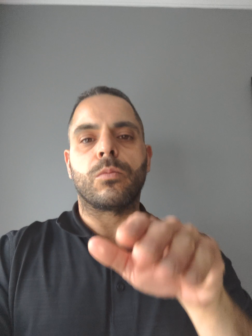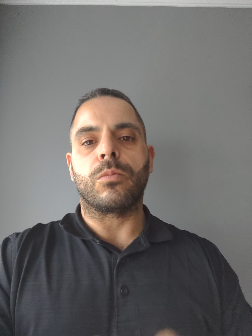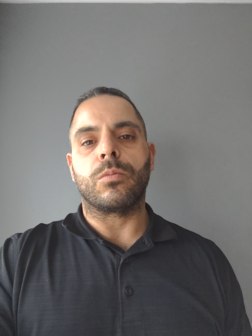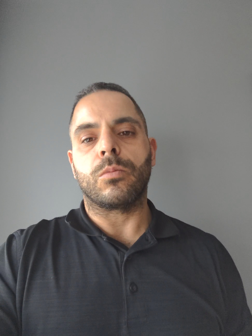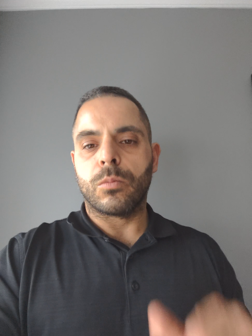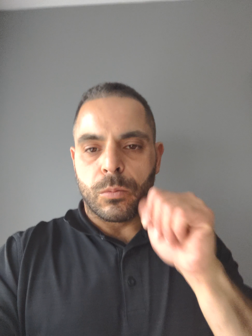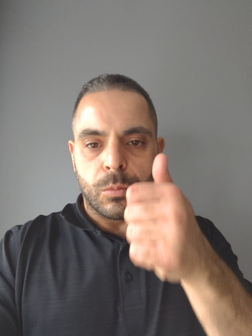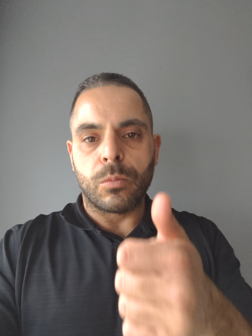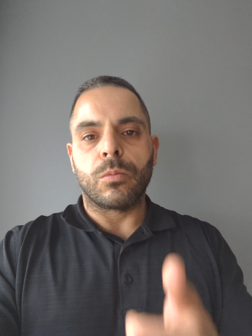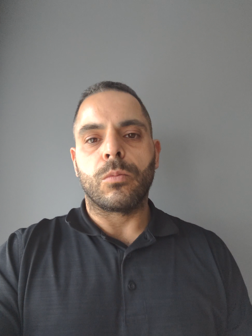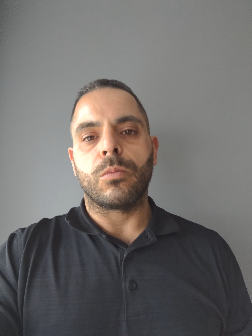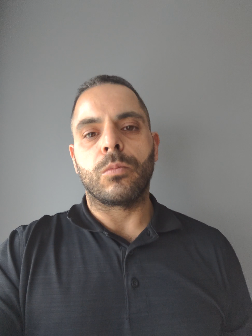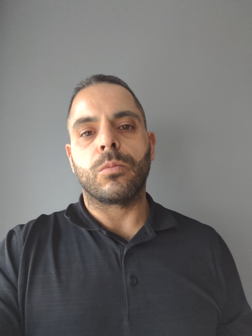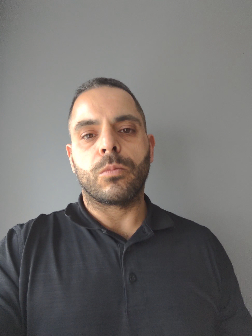tomorrow